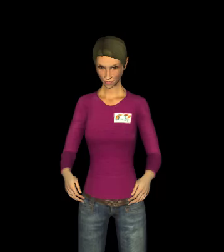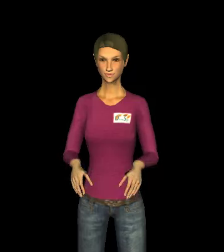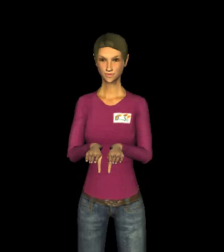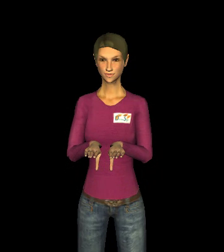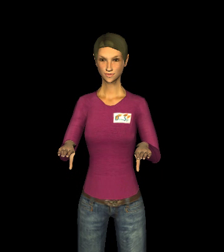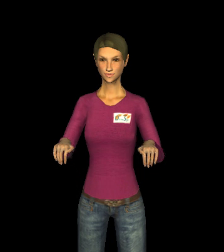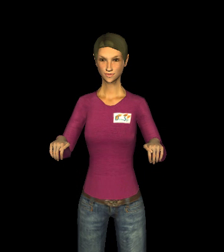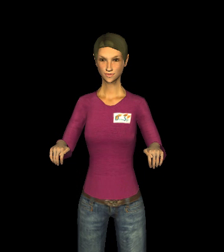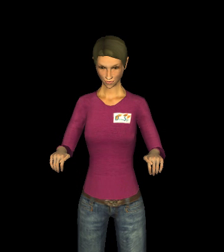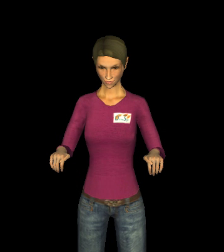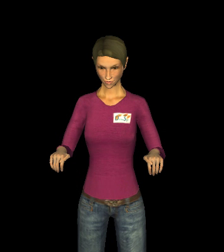أريكة